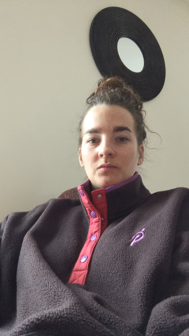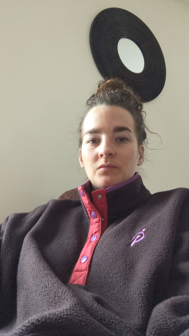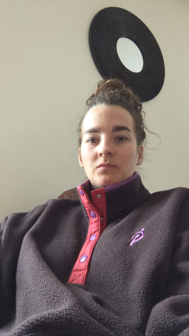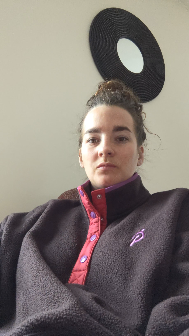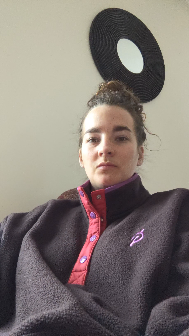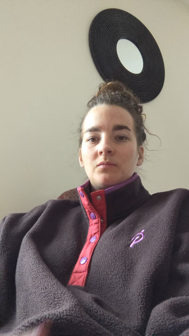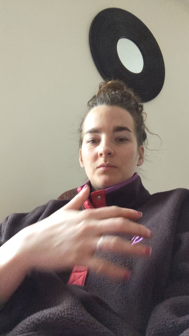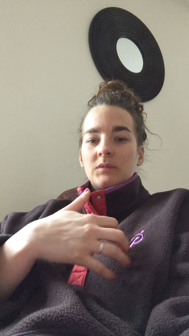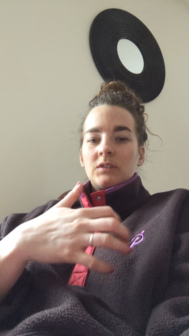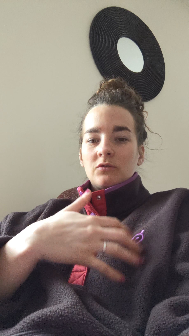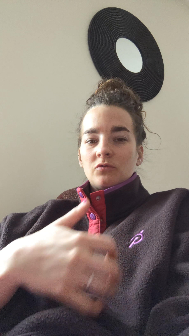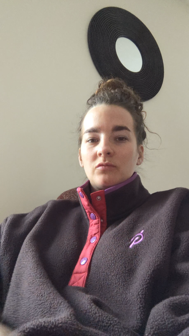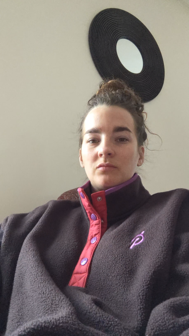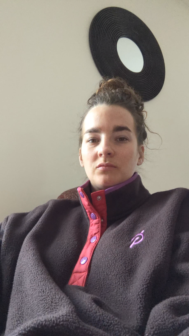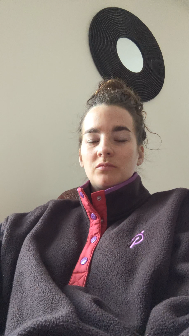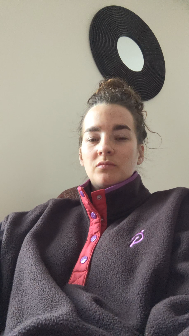bear